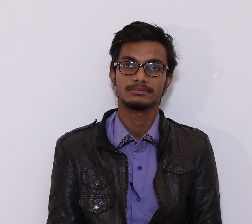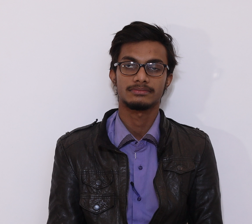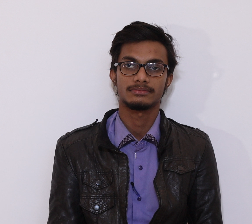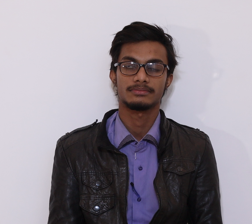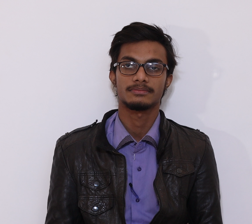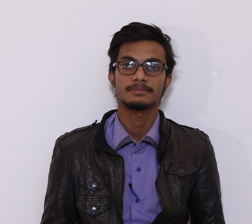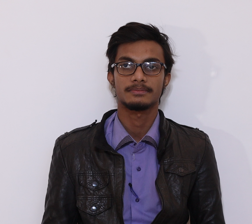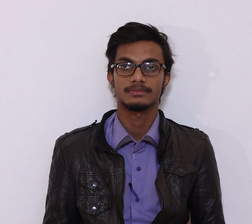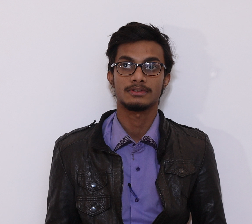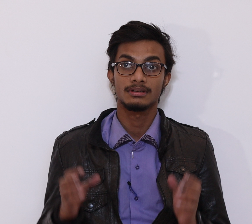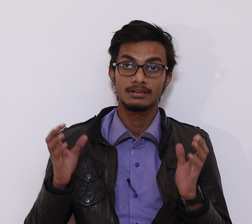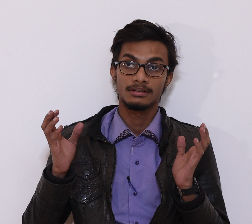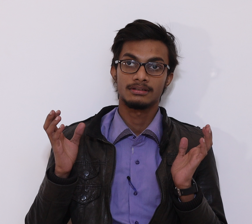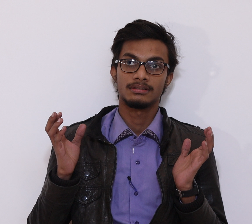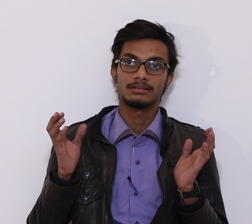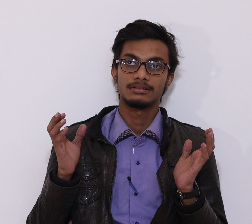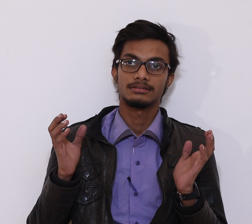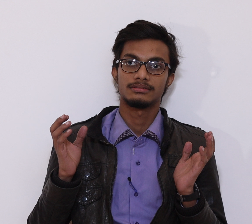surprise